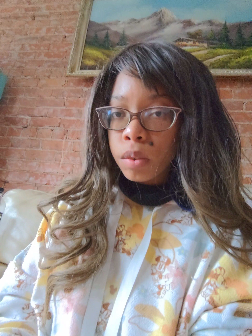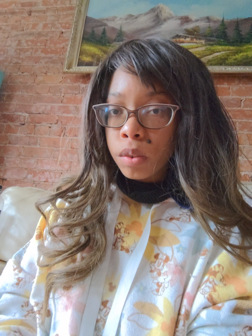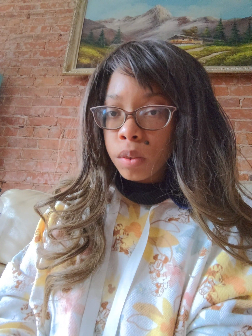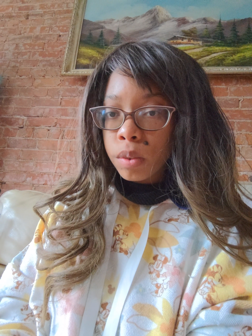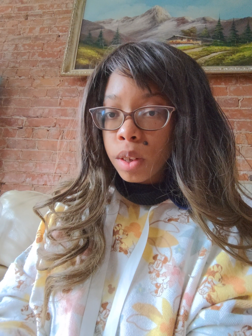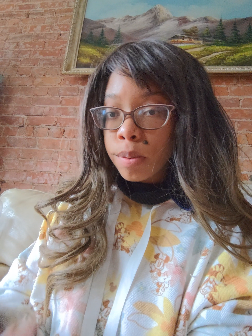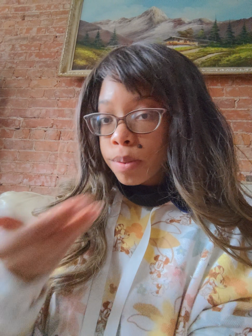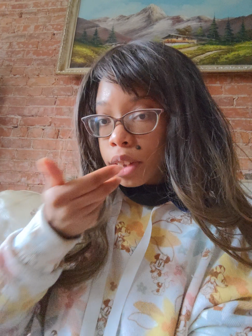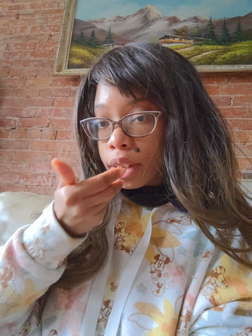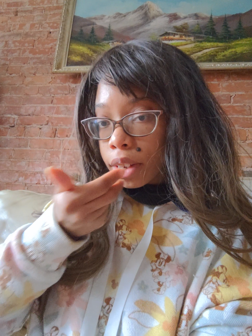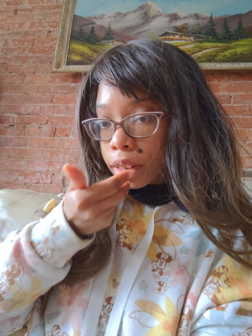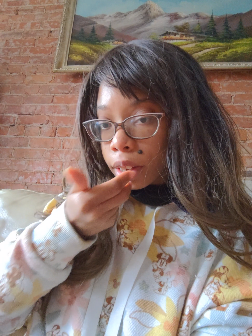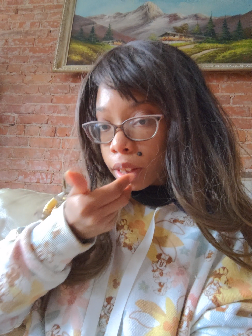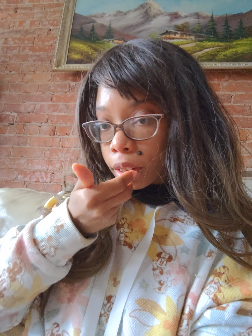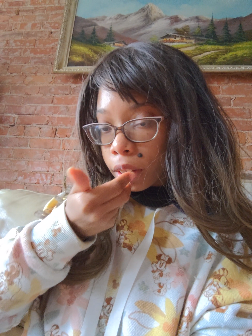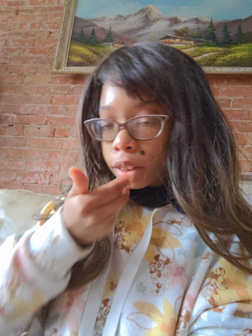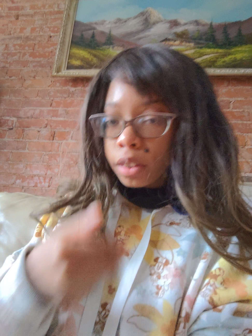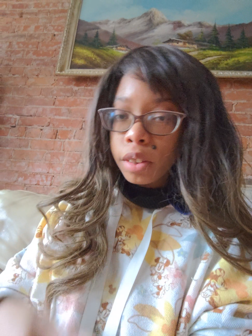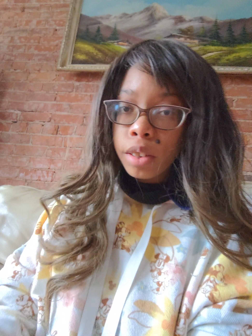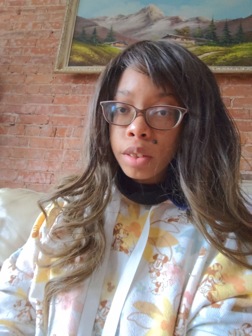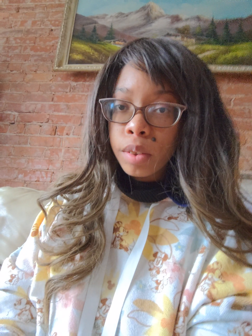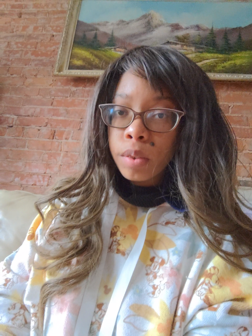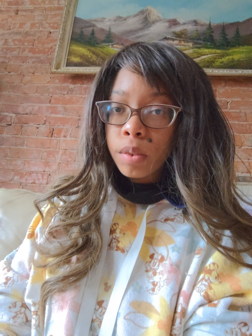pizza